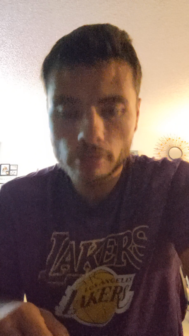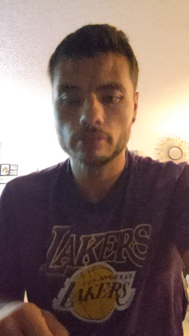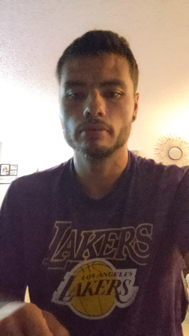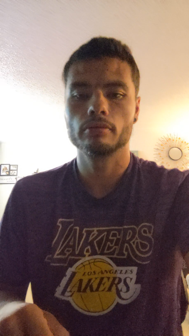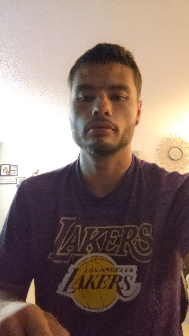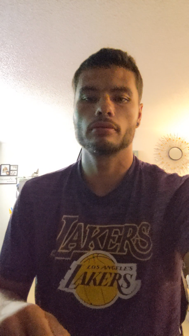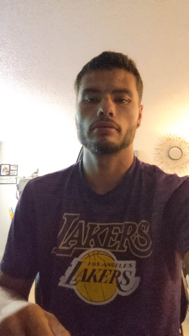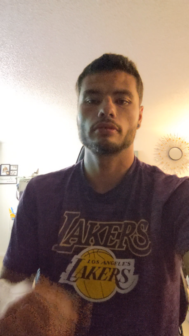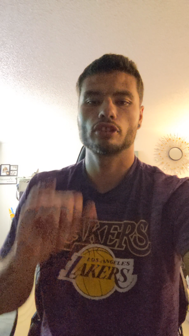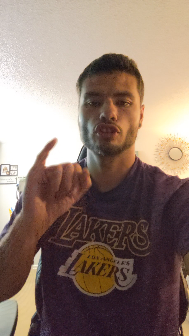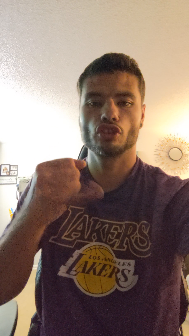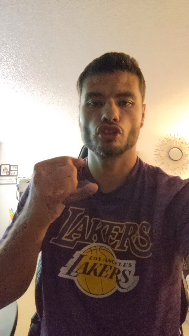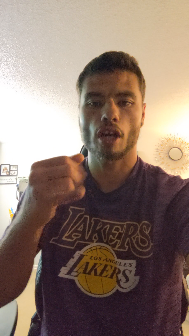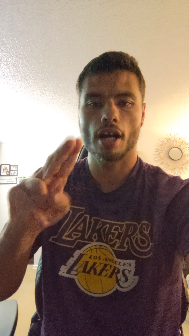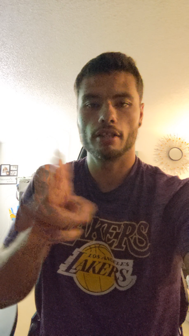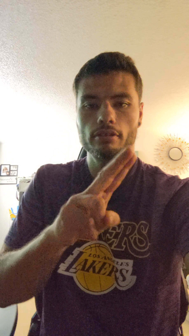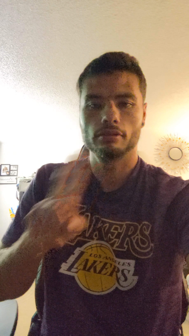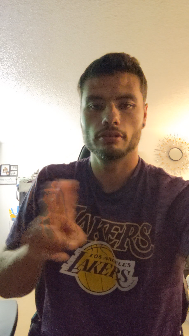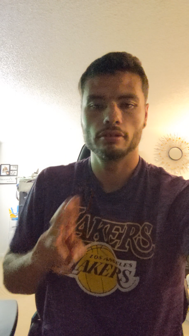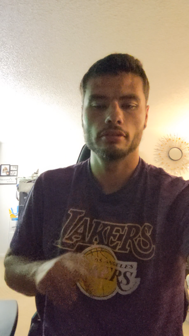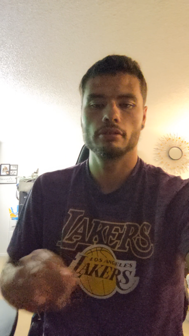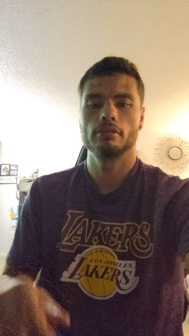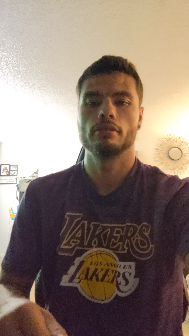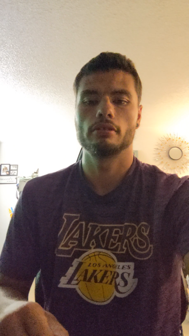jelly